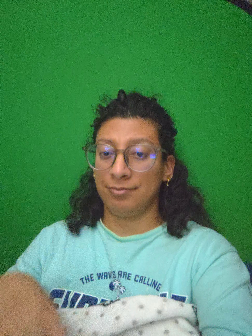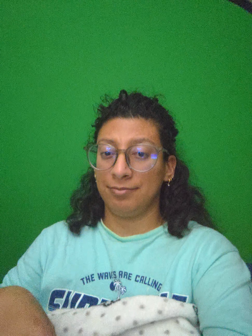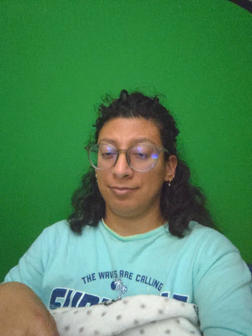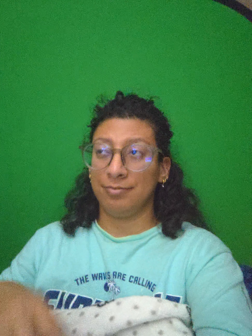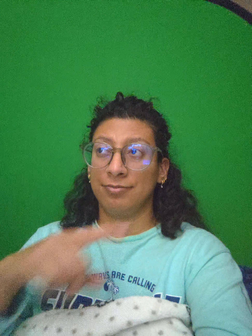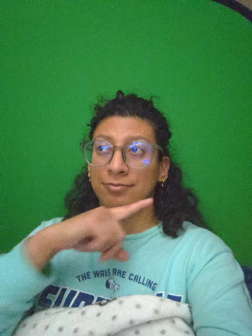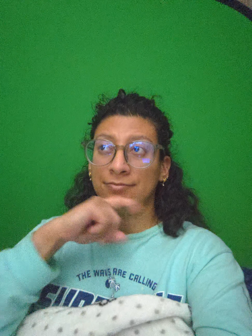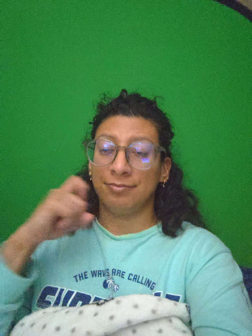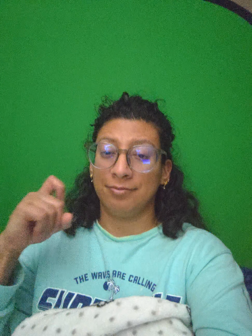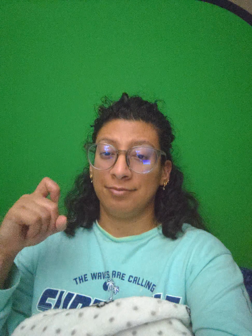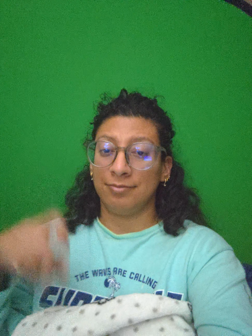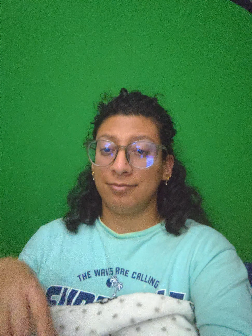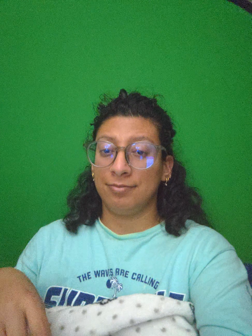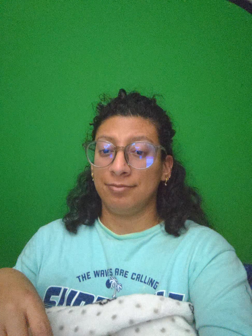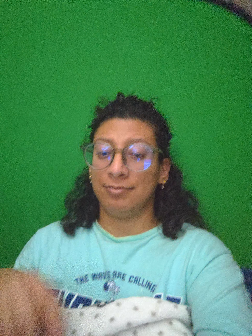dry